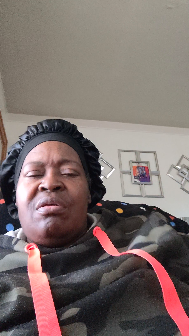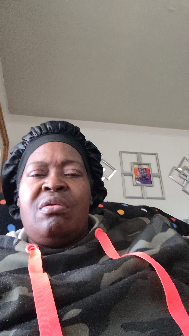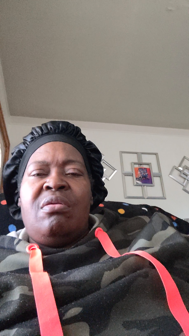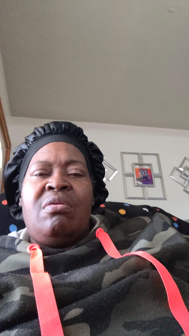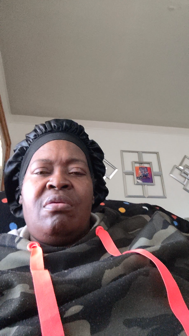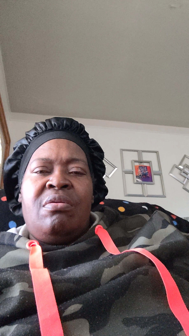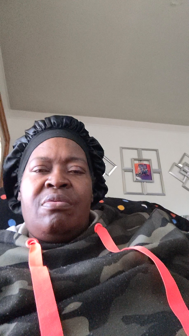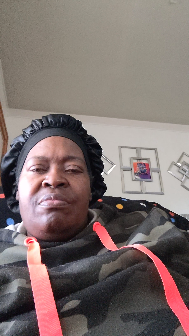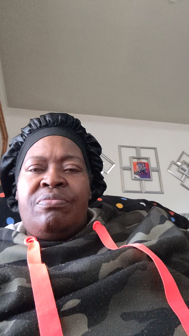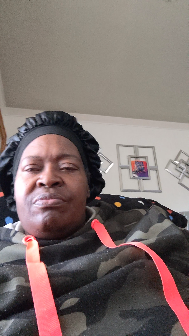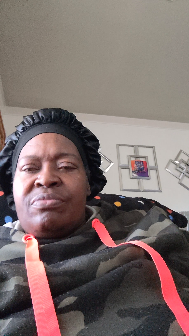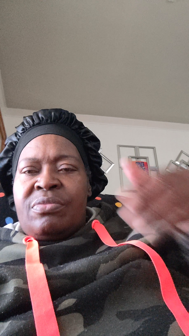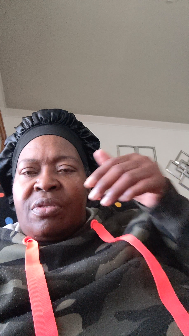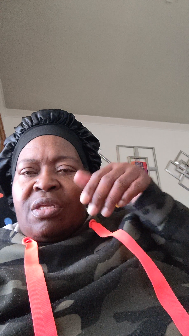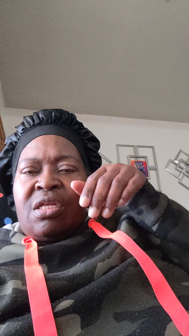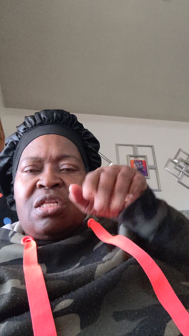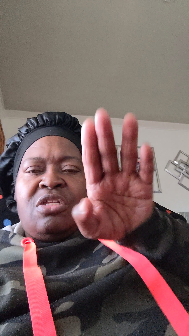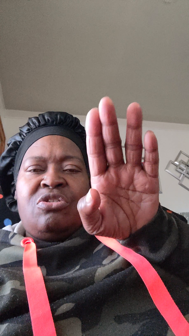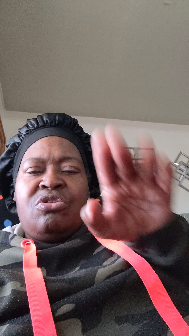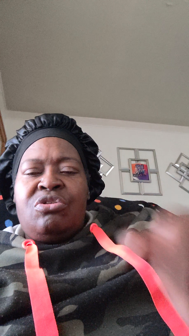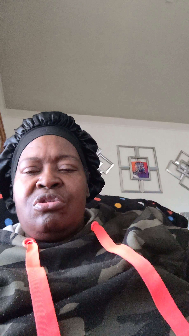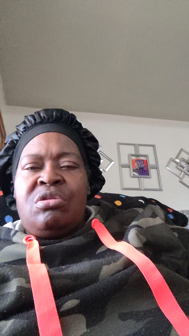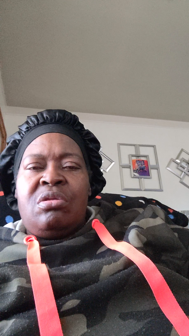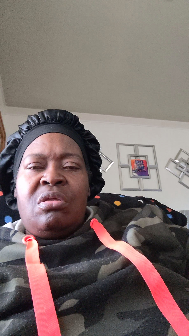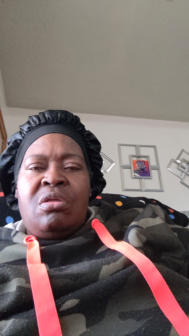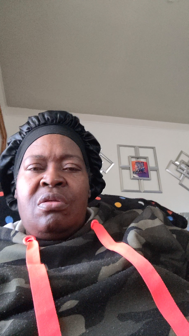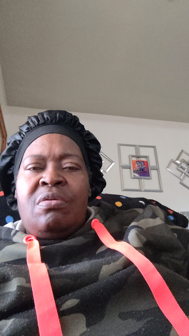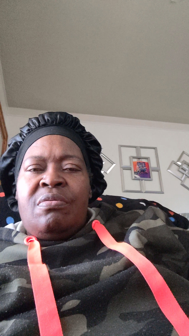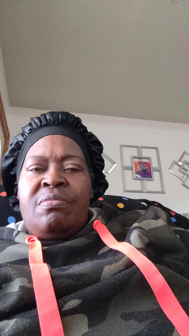enter